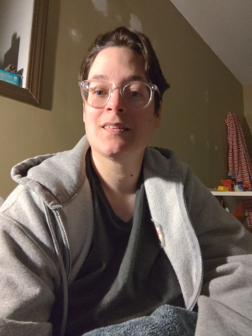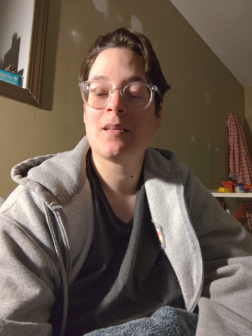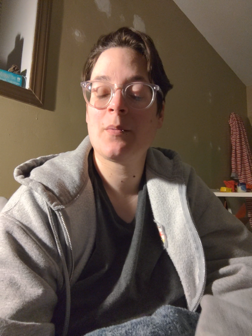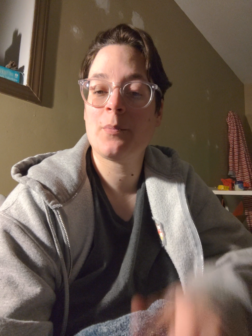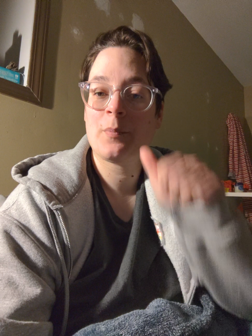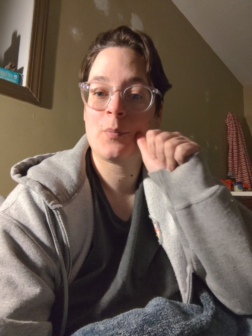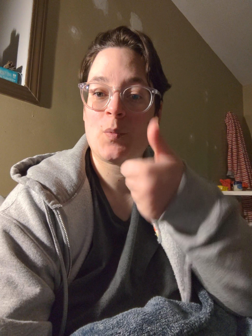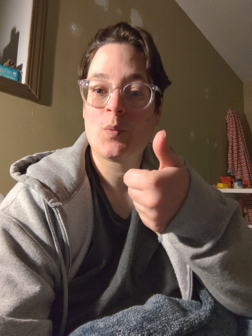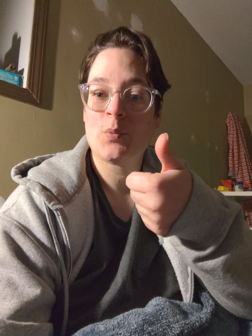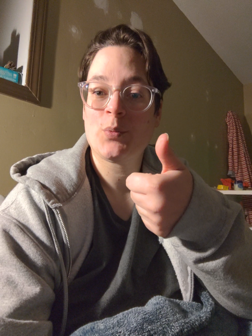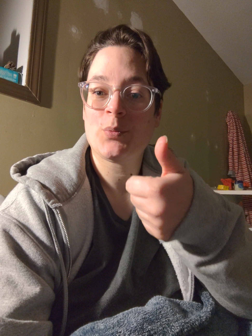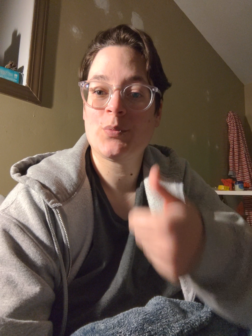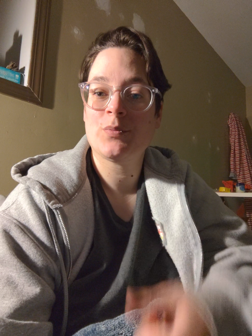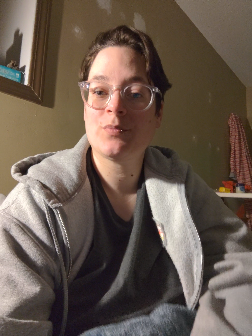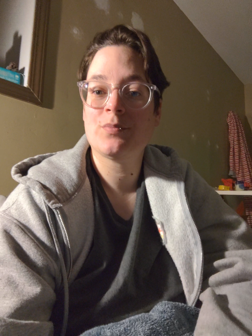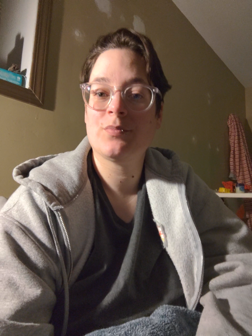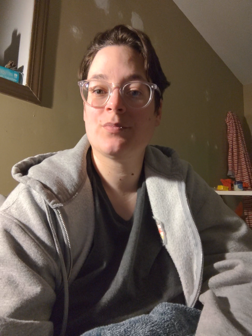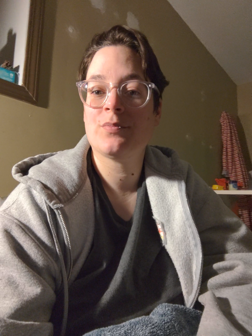tomorrow